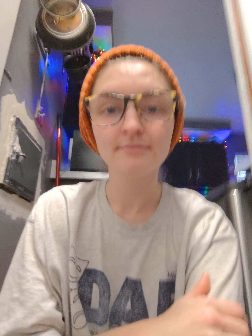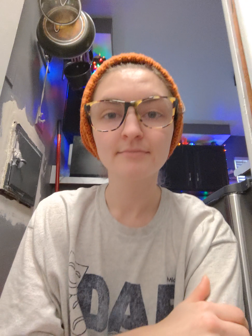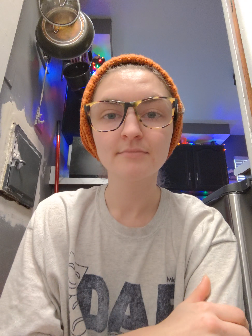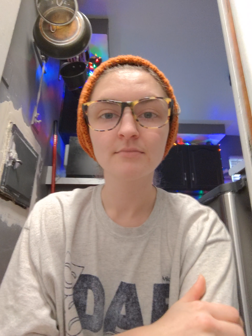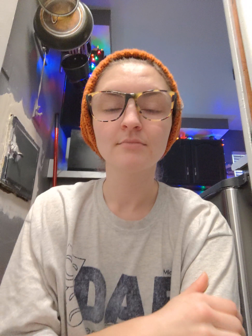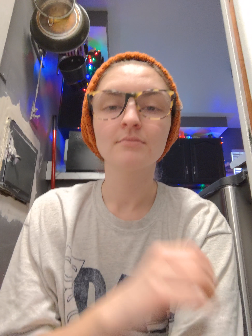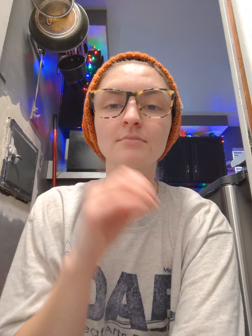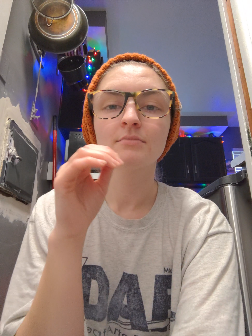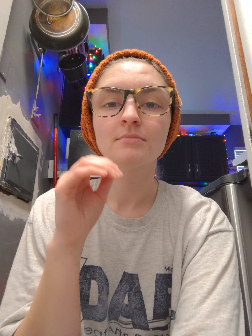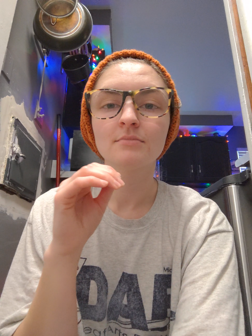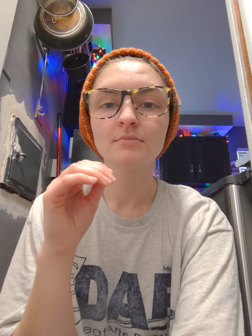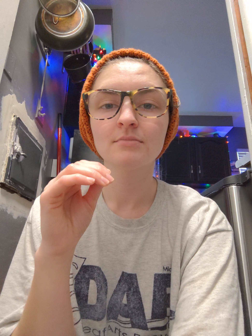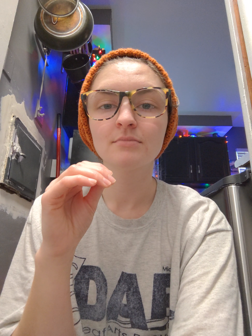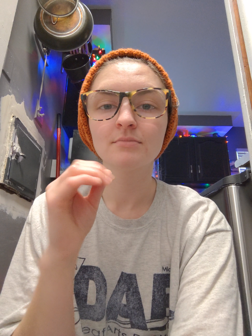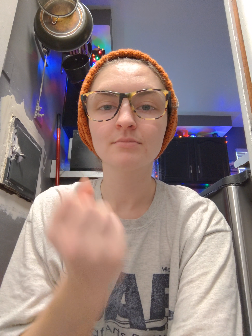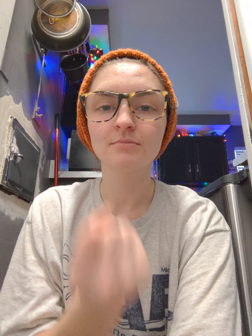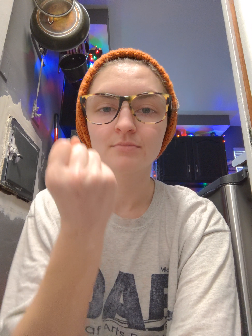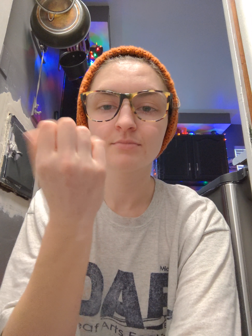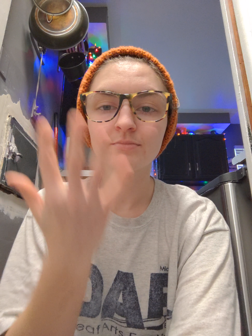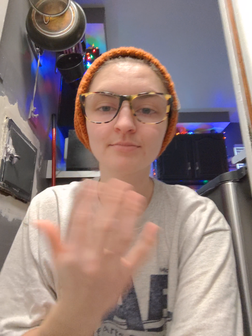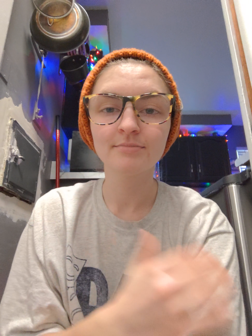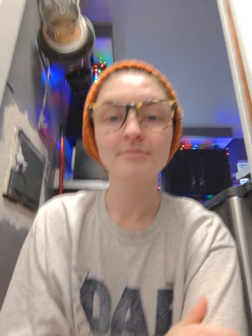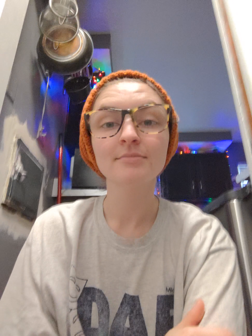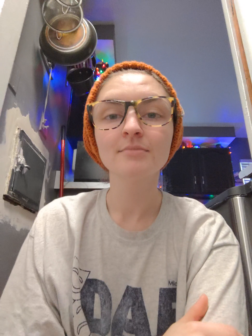mitten